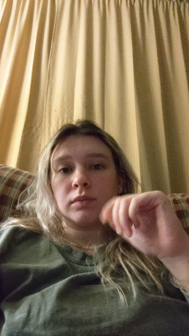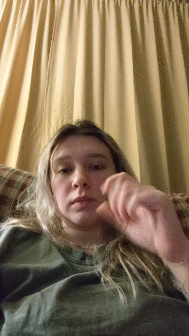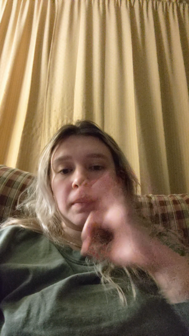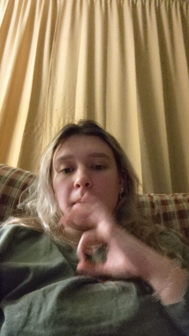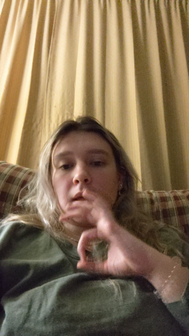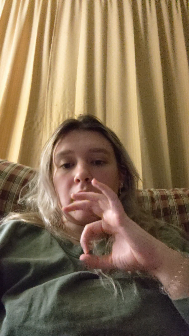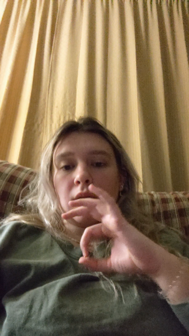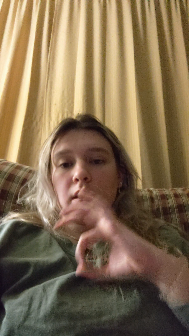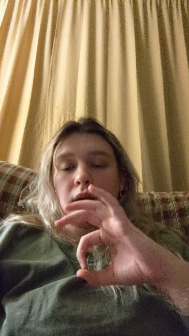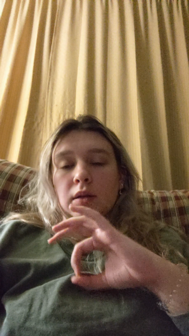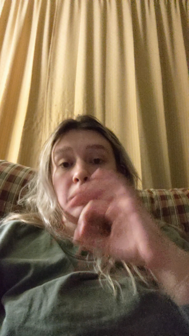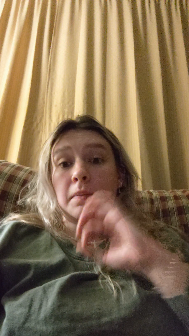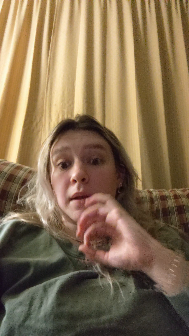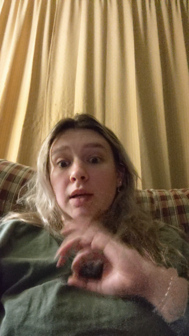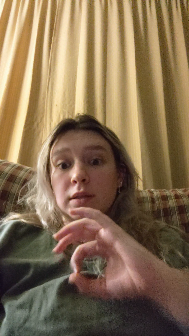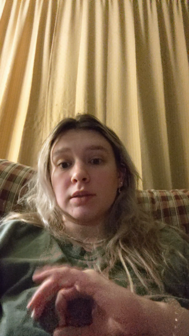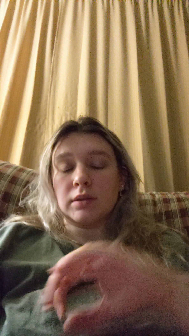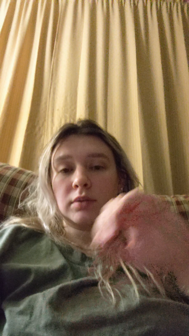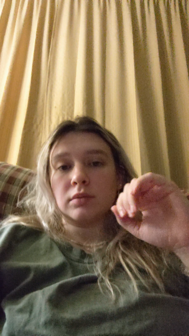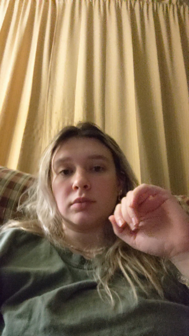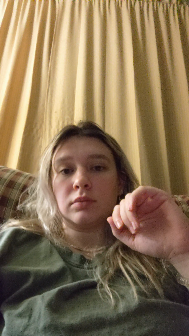button